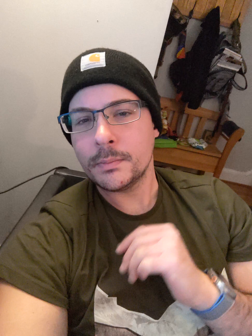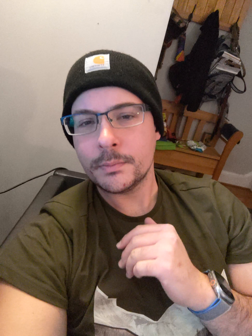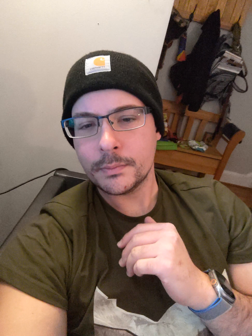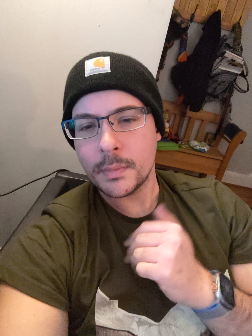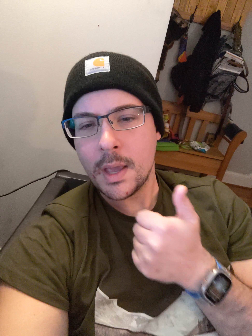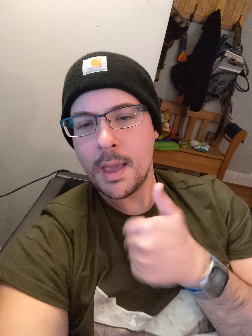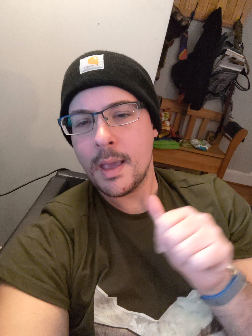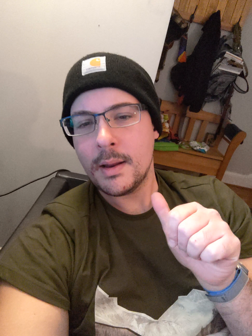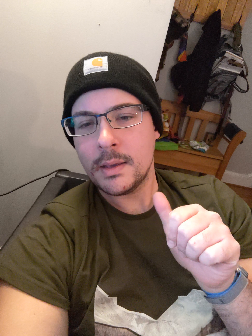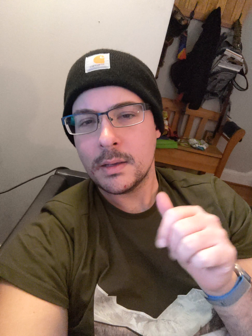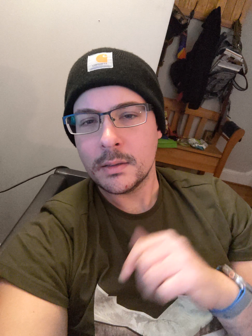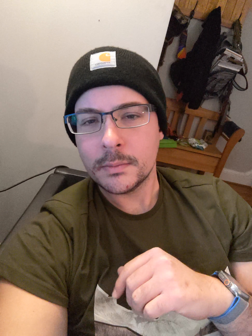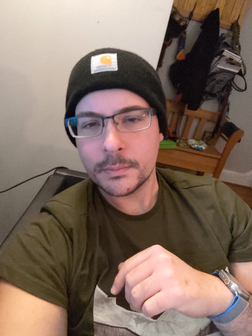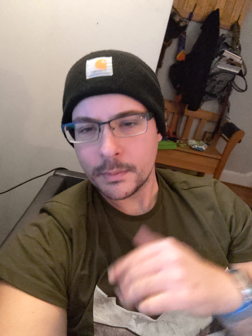any